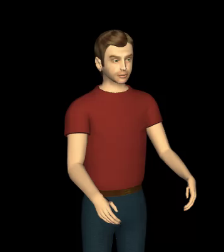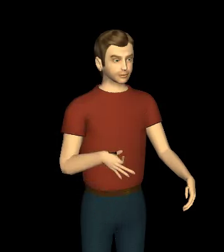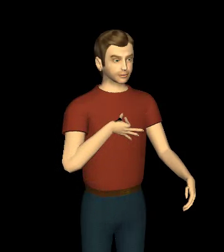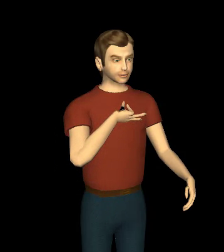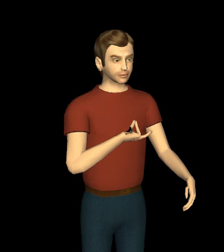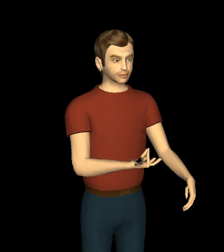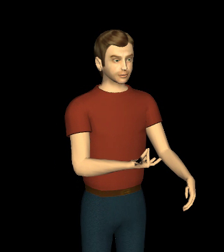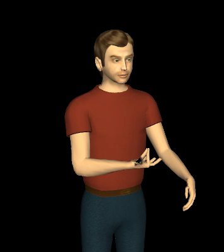ابن